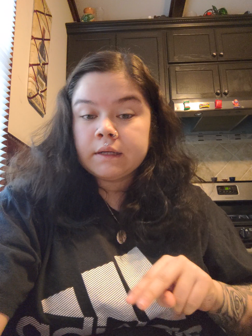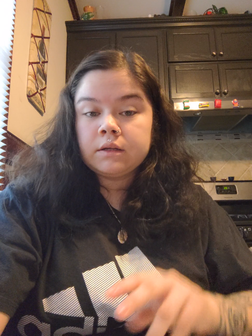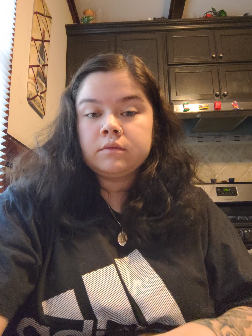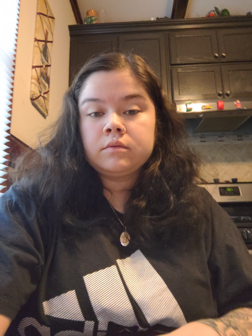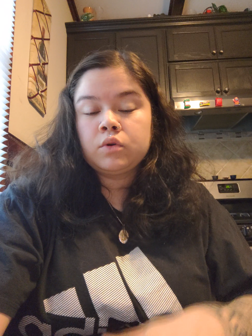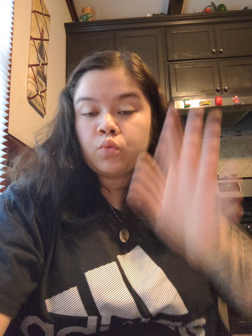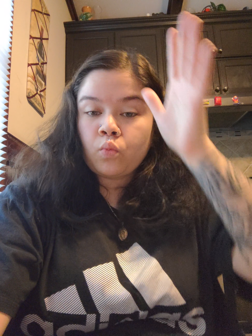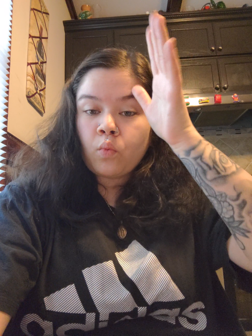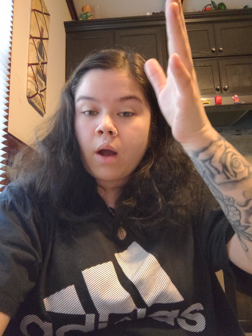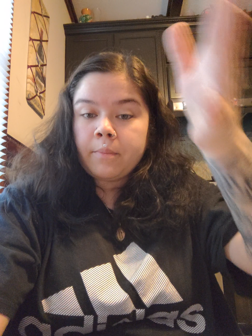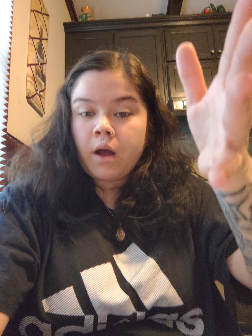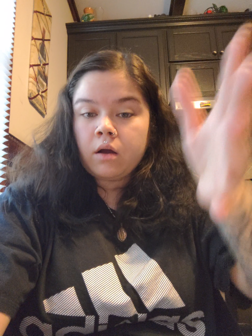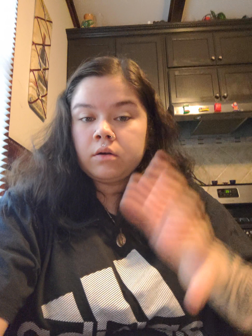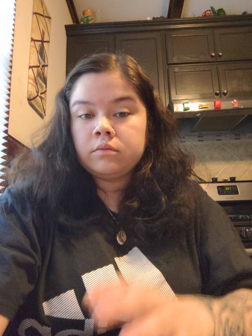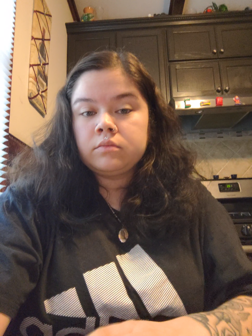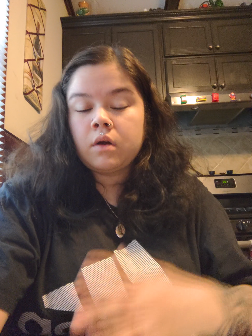grandpa